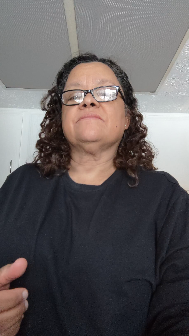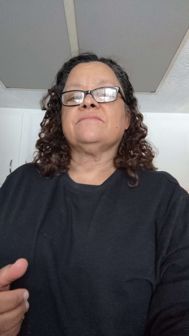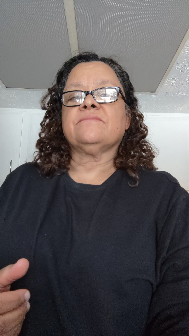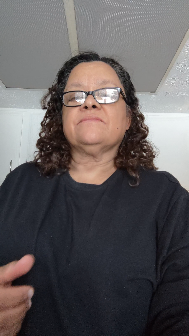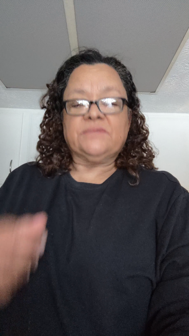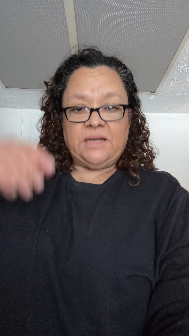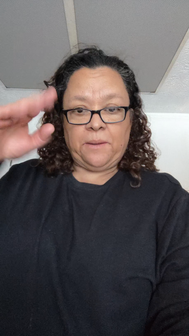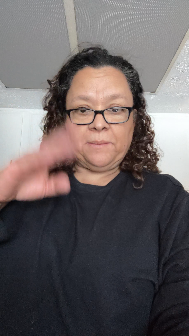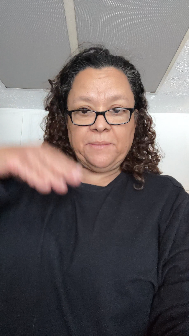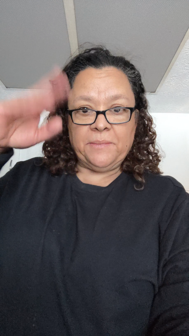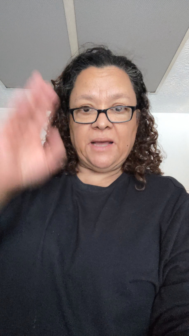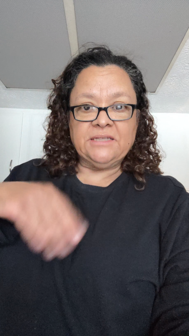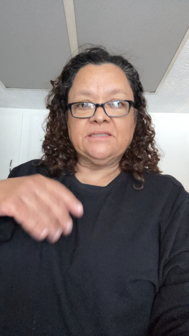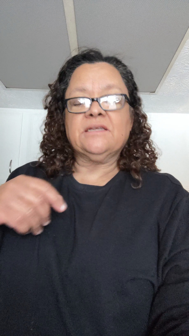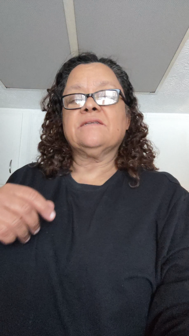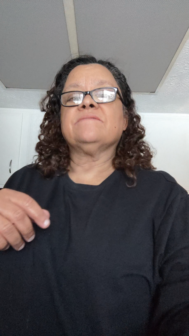paint